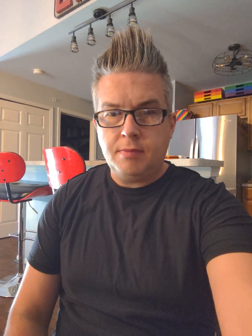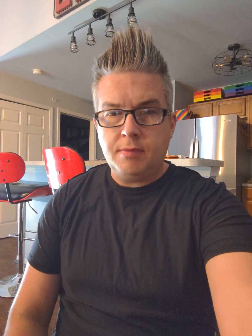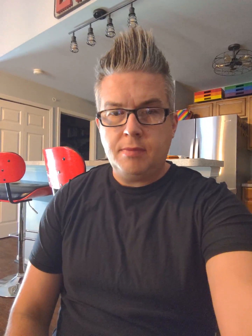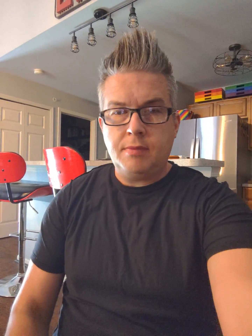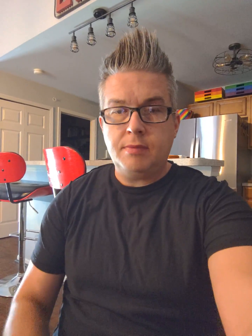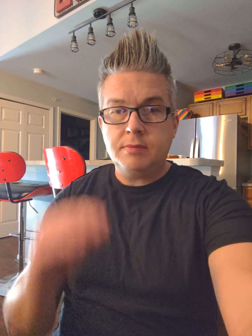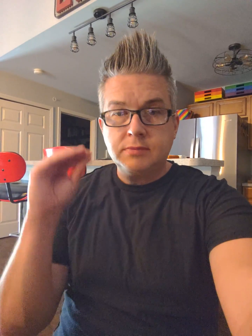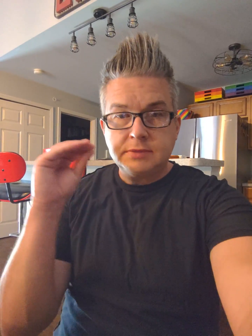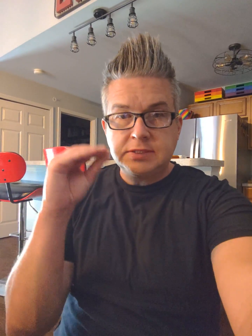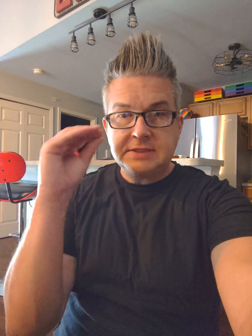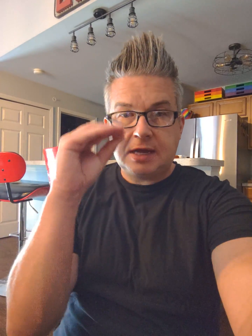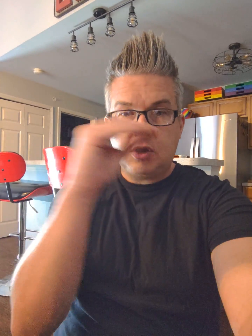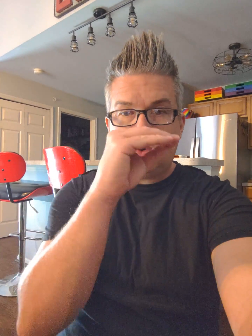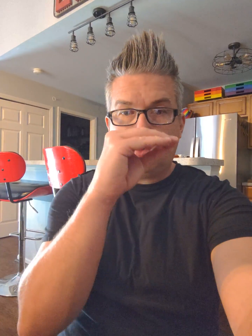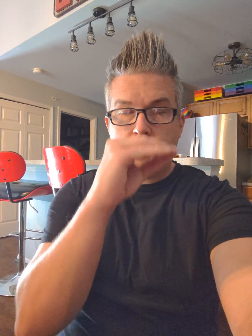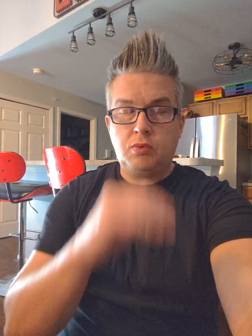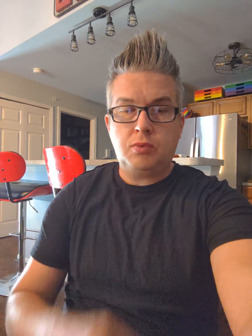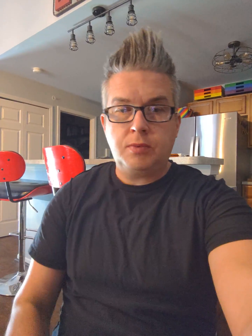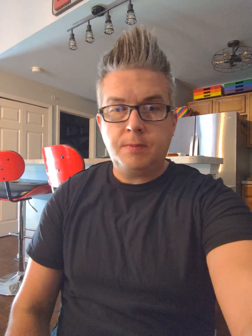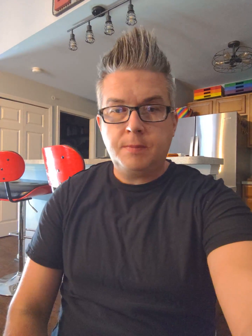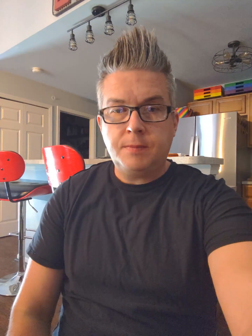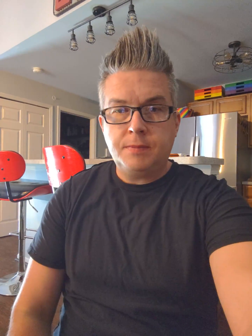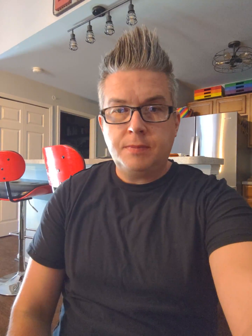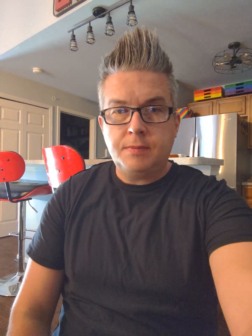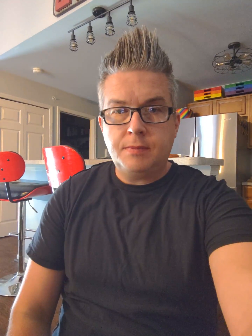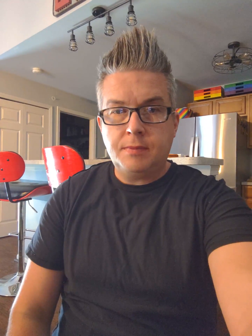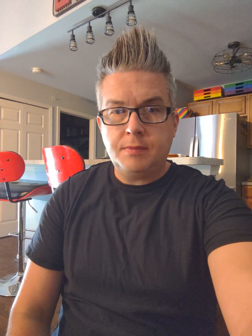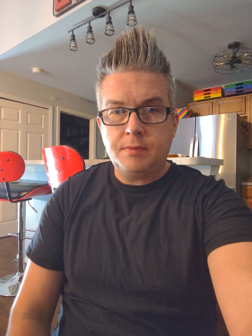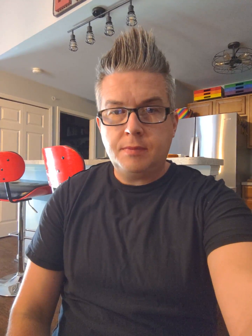dinosaur